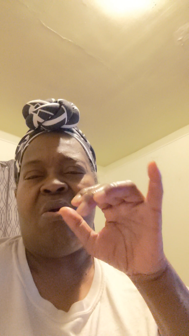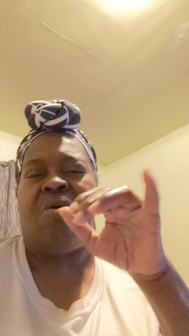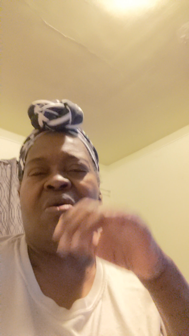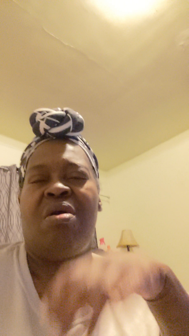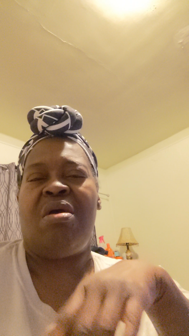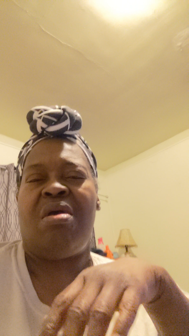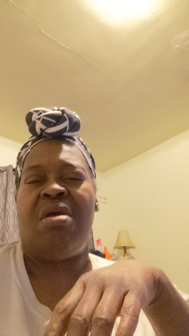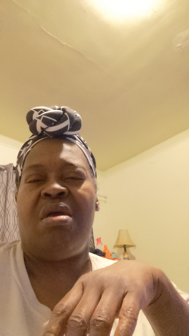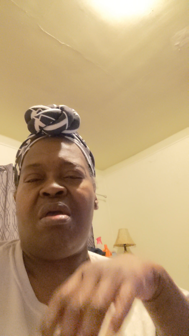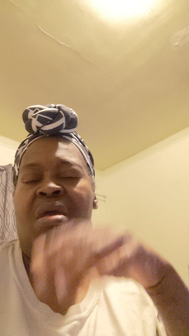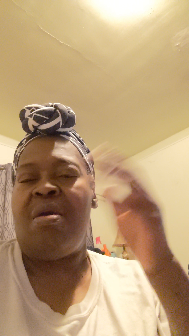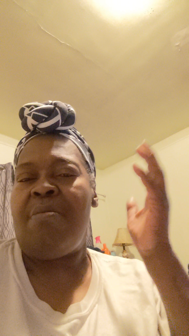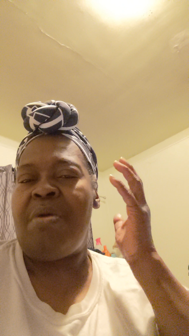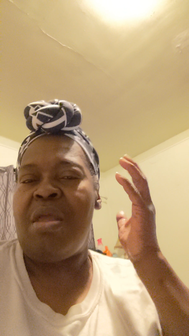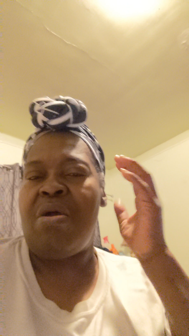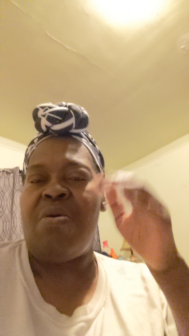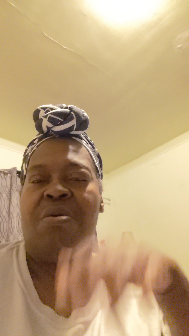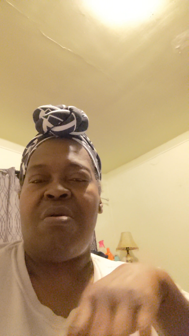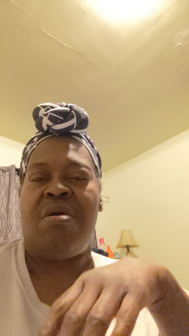pillow